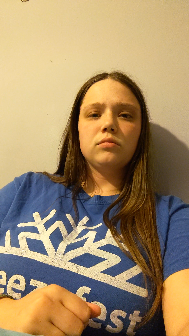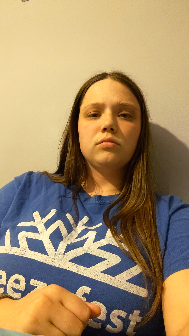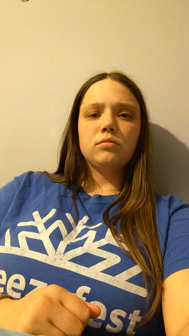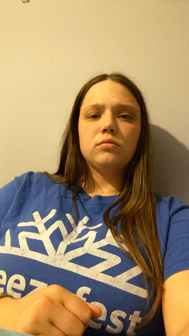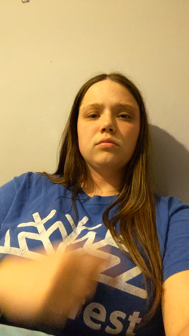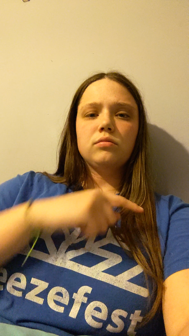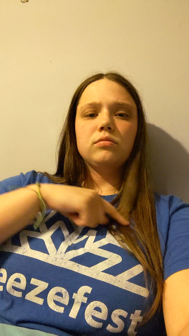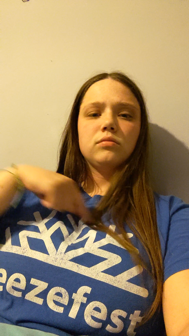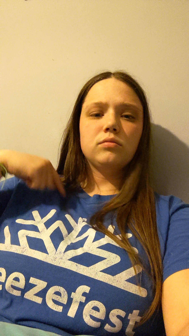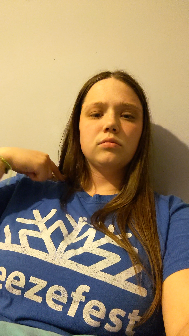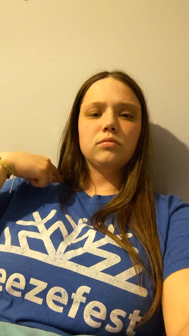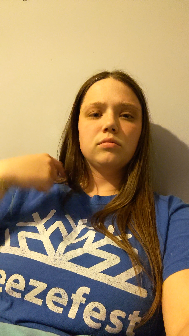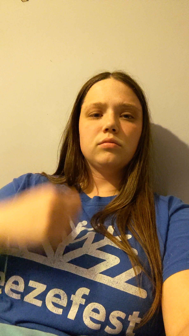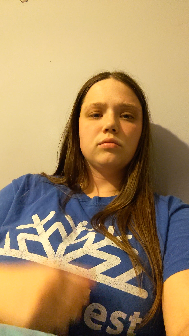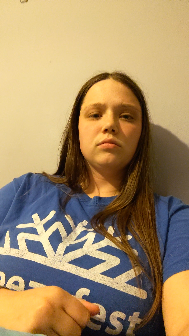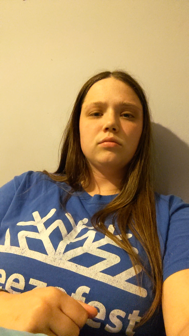necklace